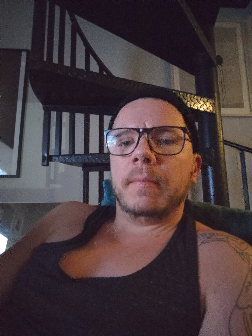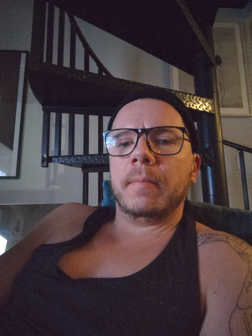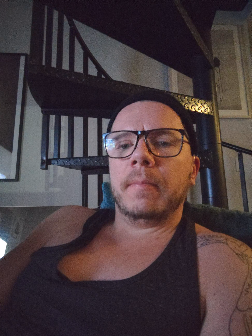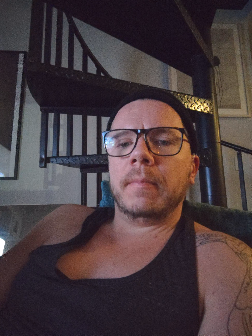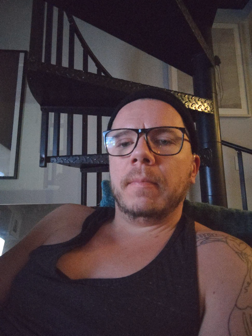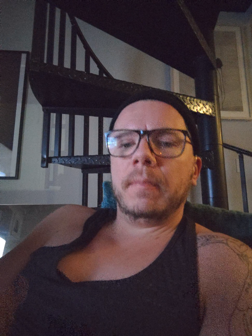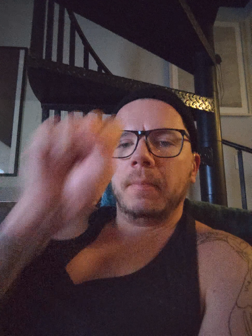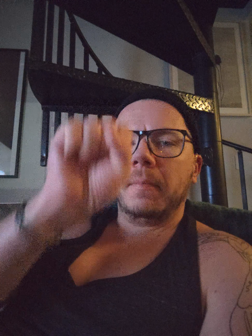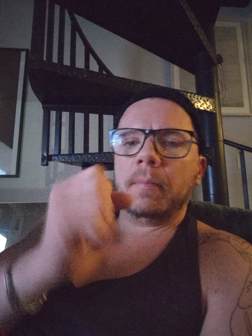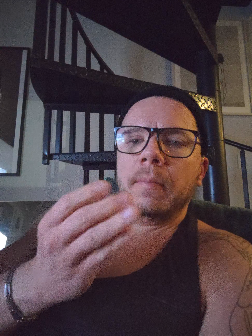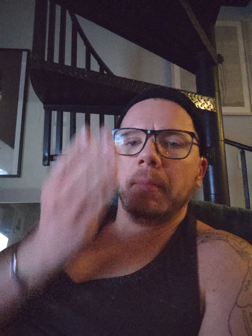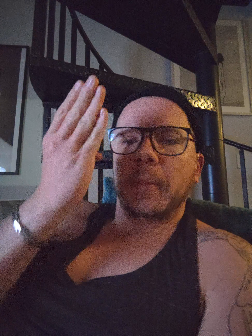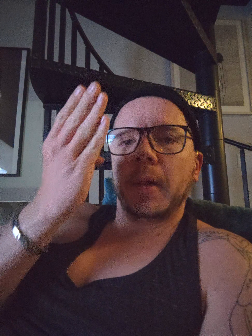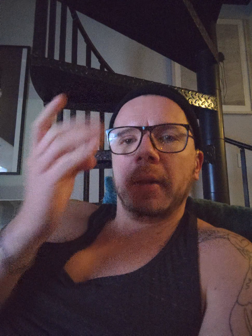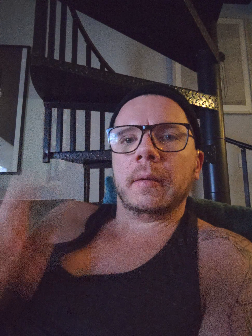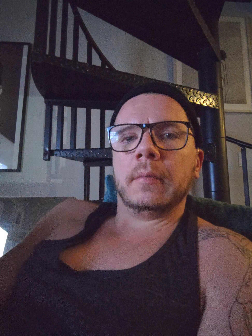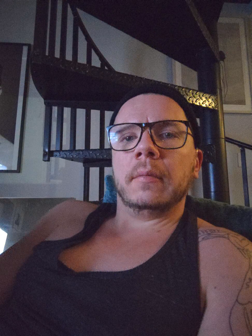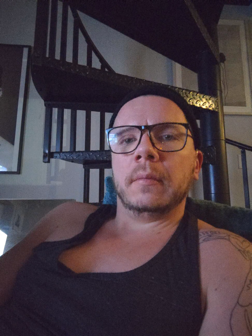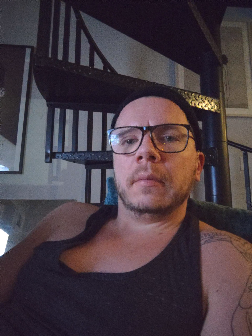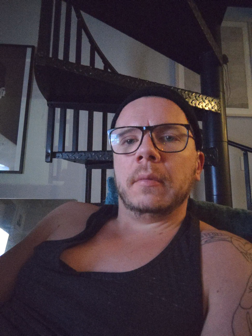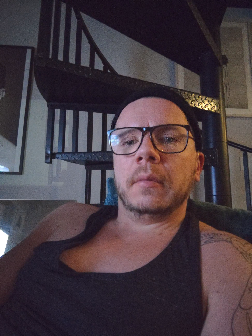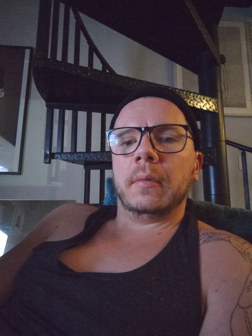mitten